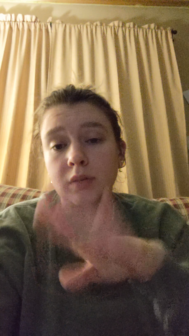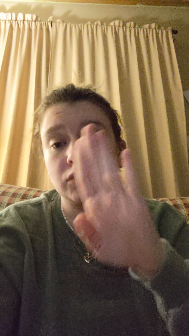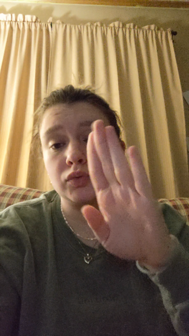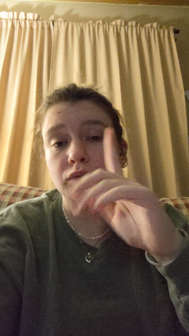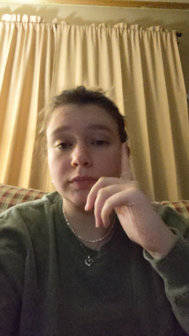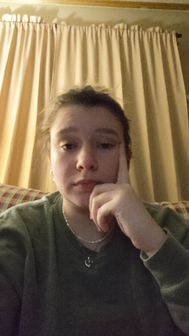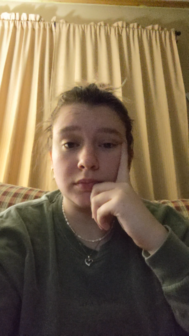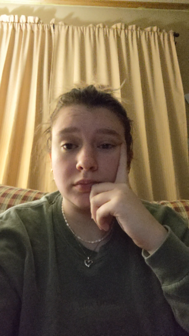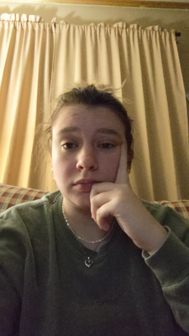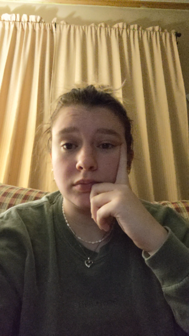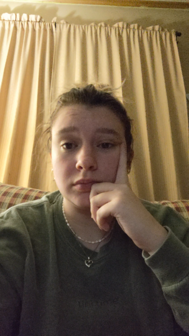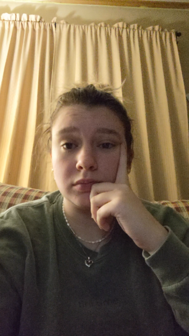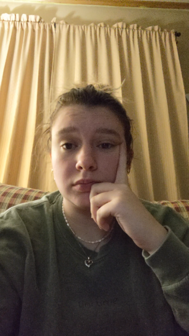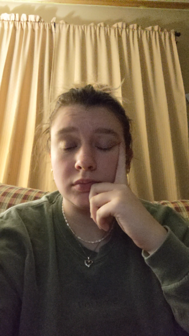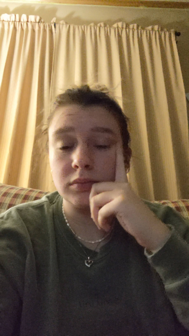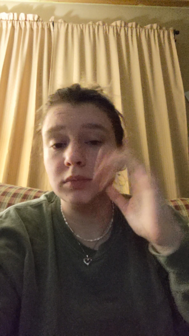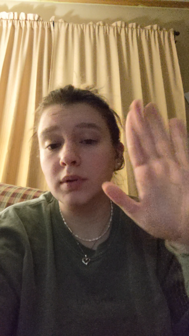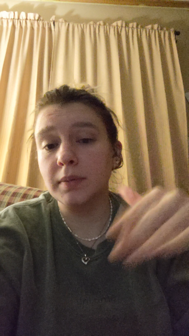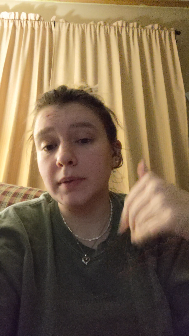pants